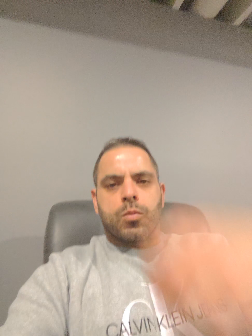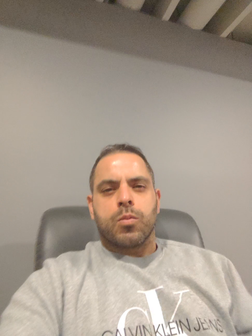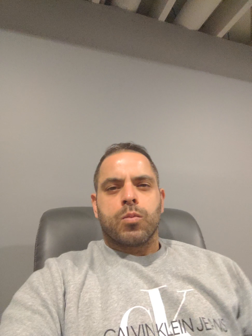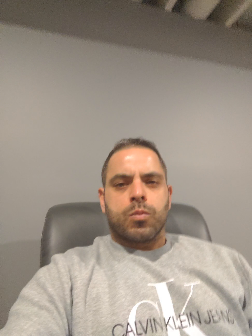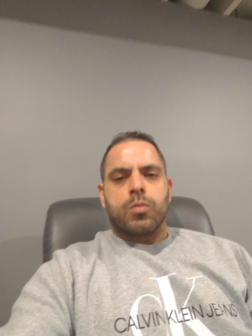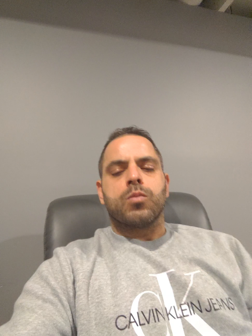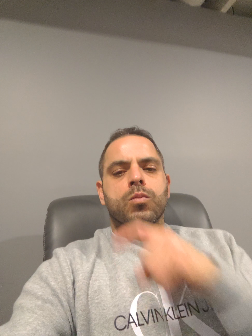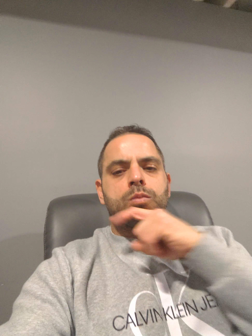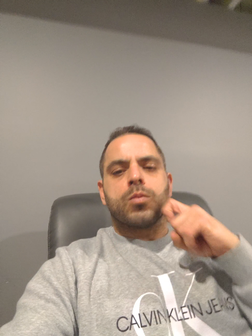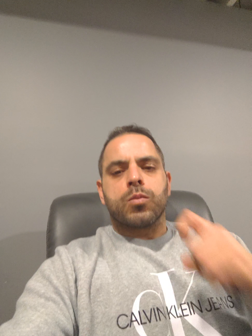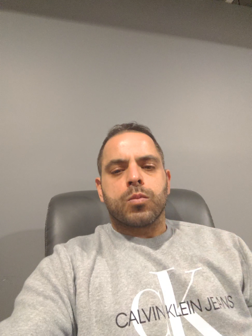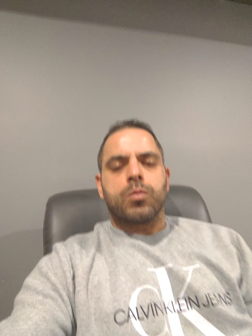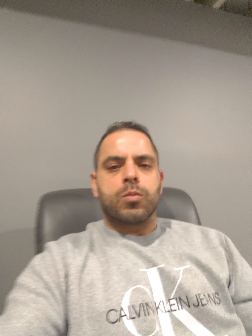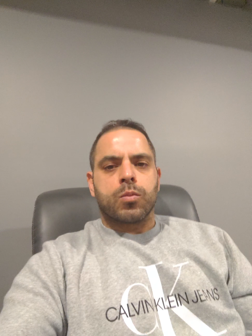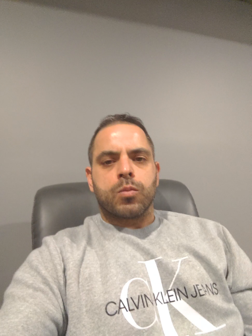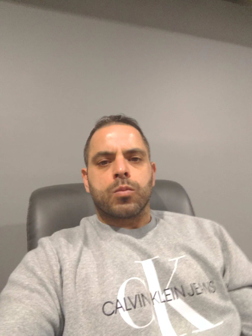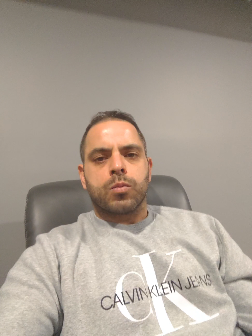dry